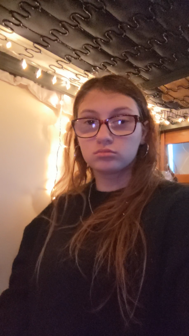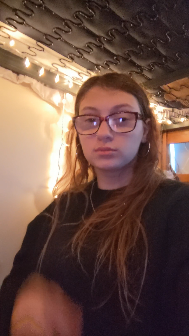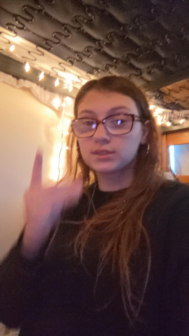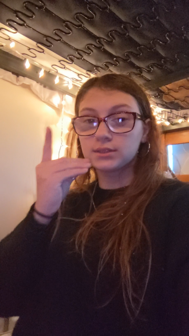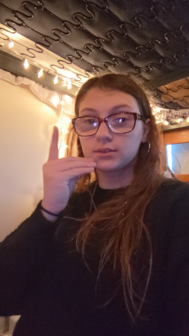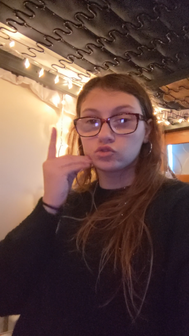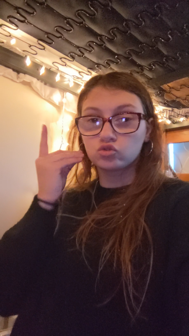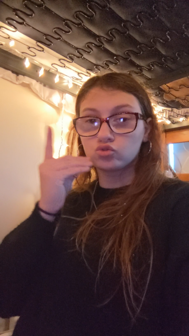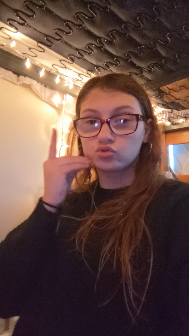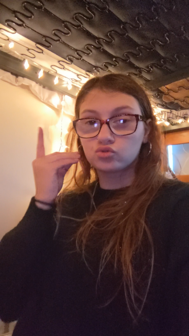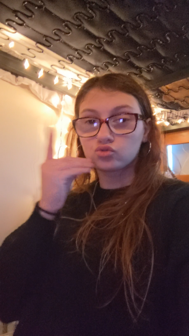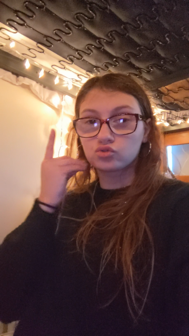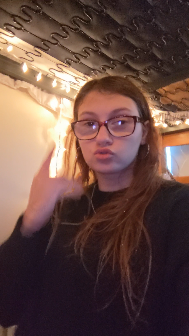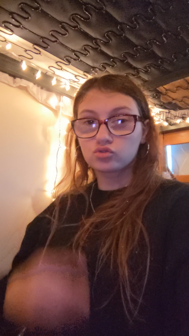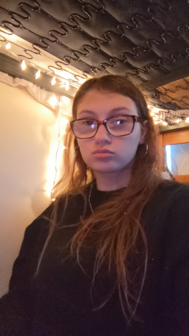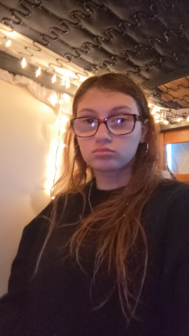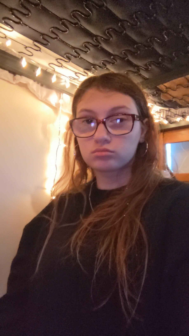dinner